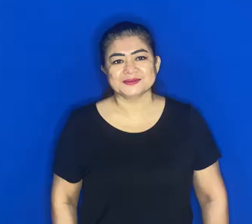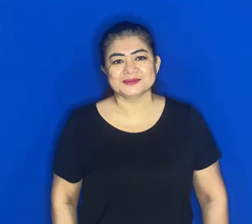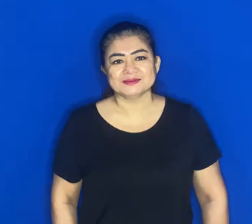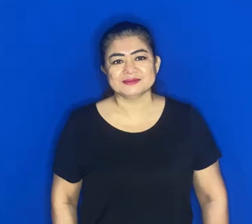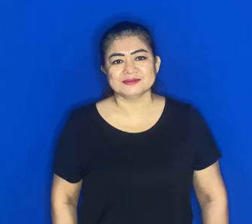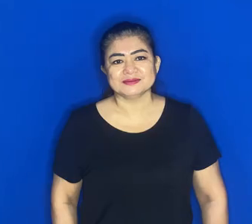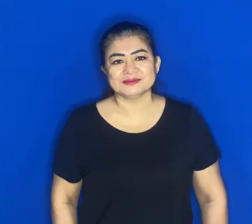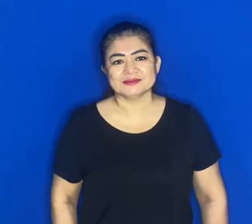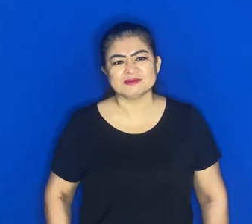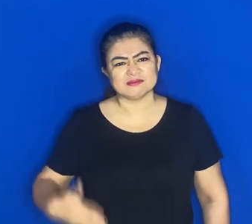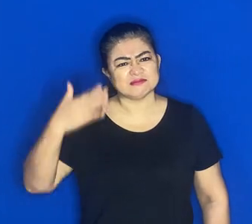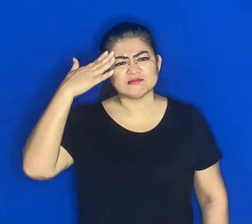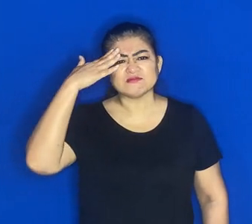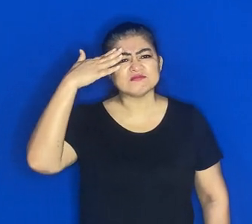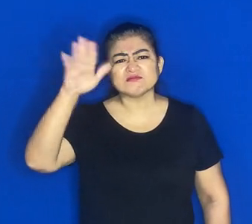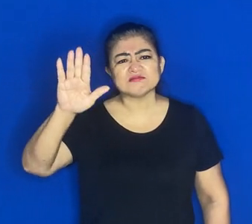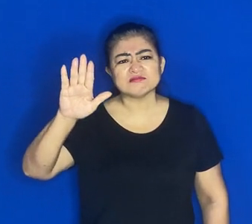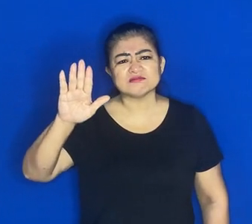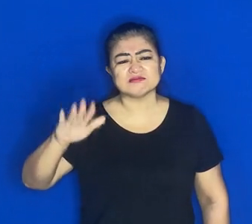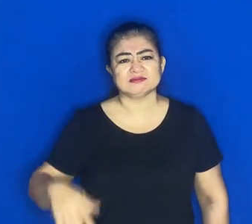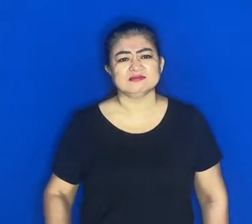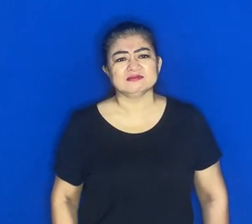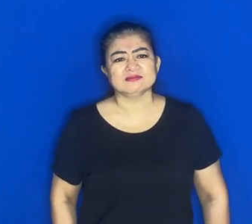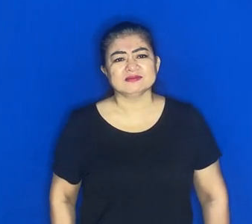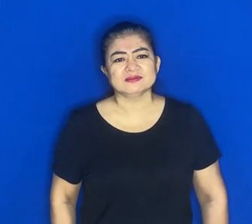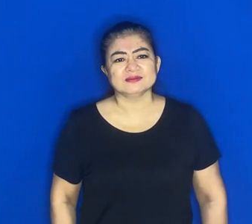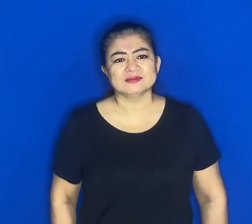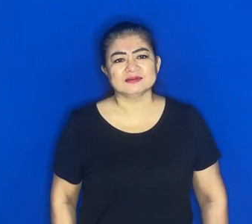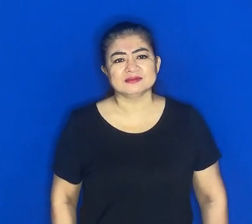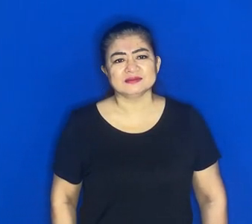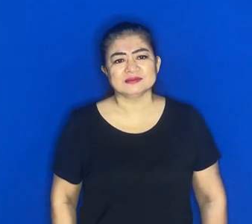don’t know